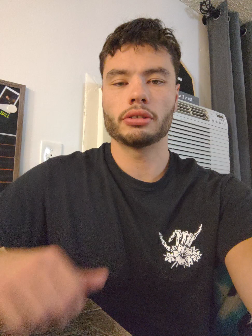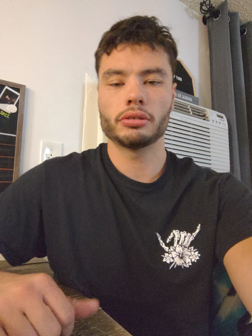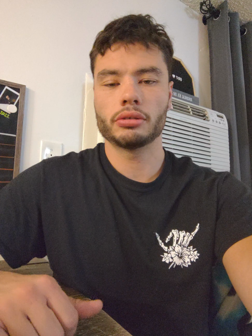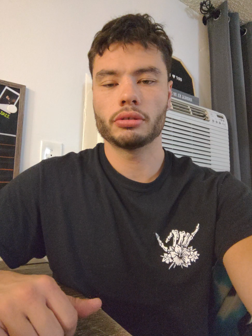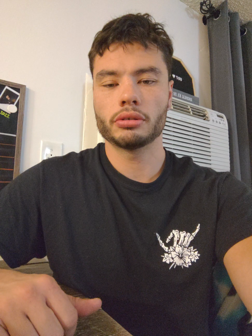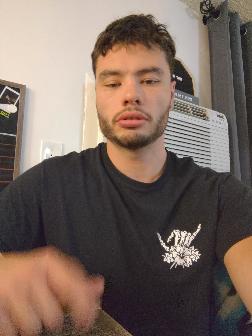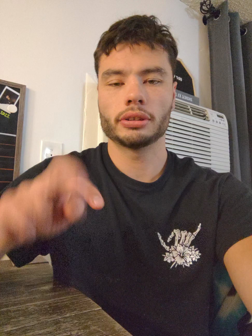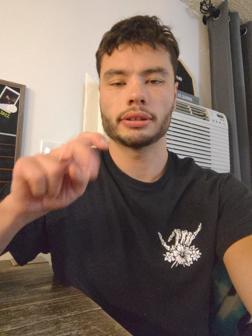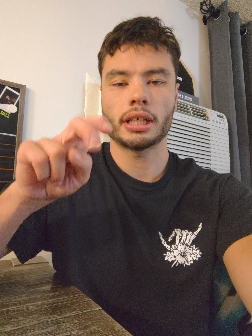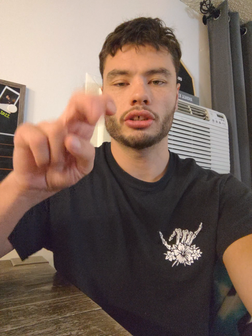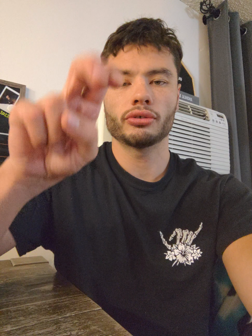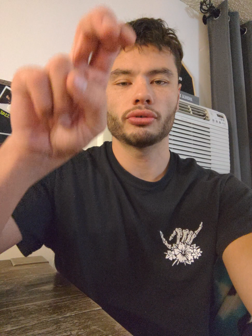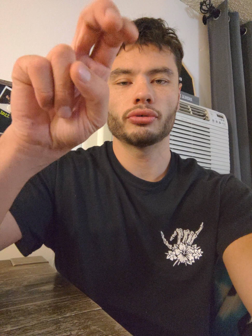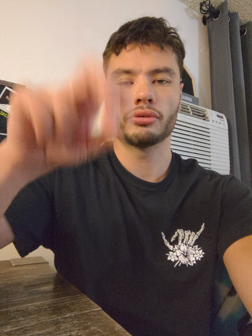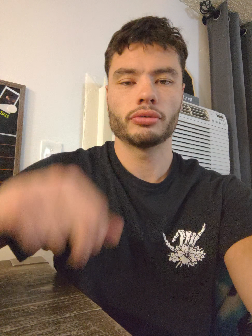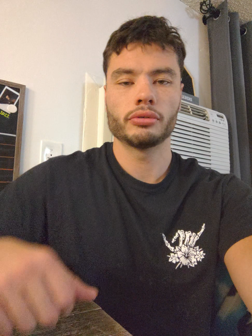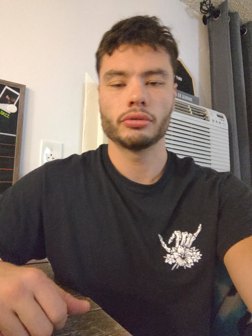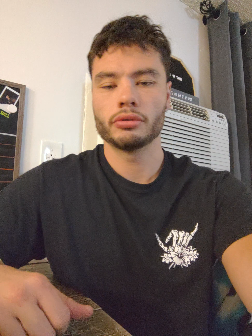stairs